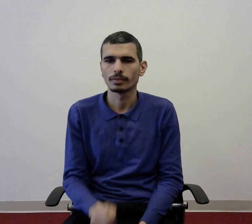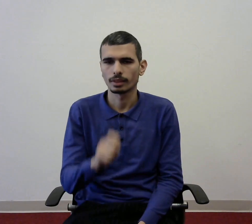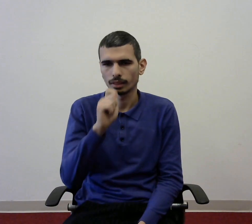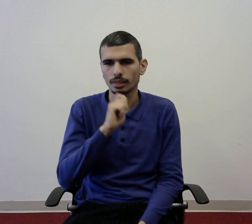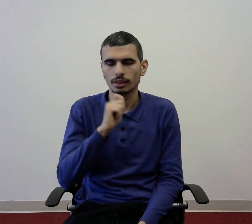dondurma